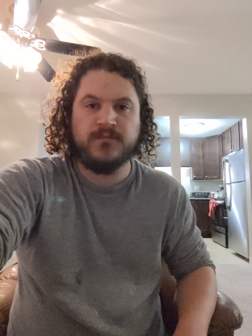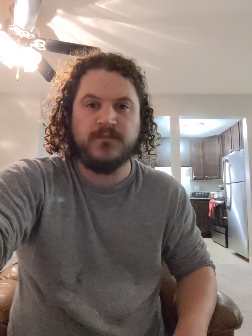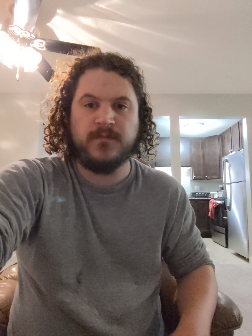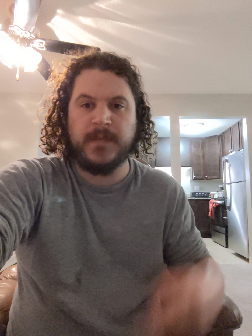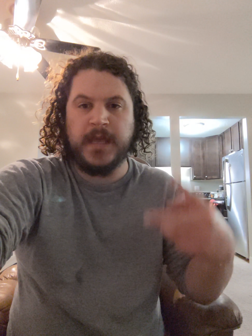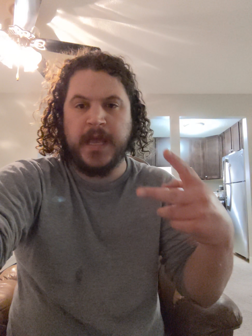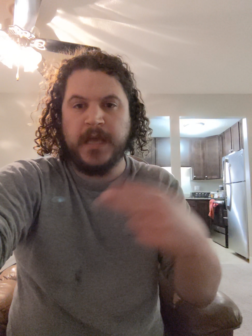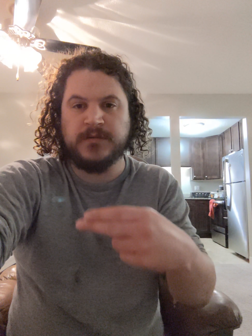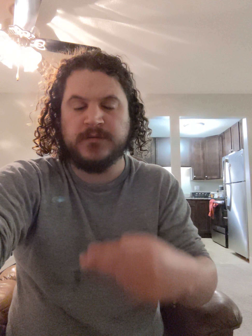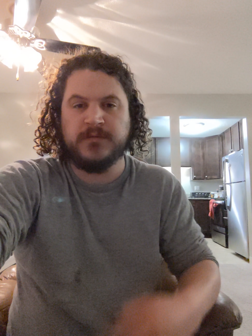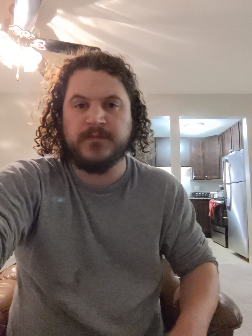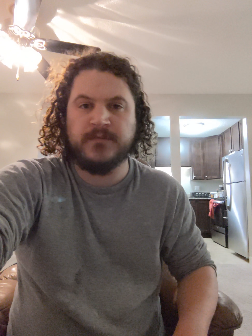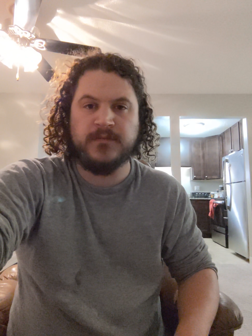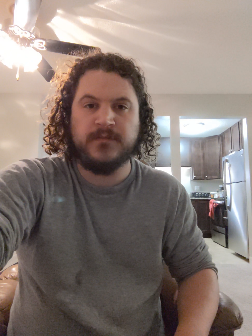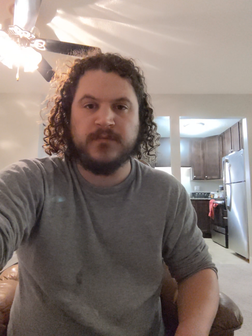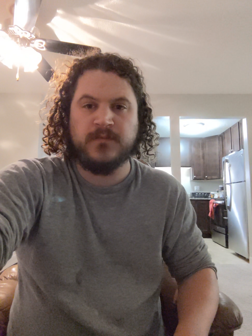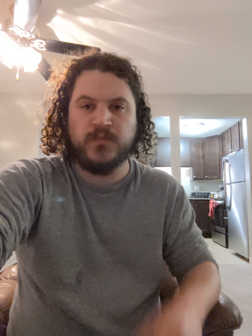cut